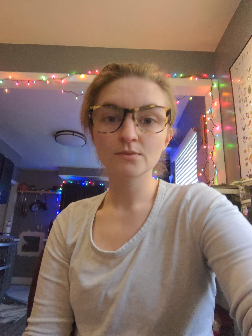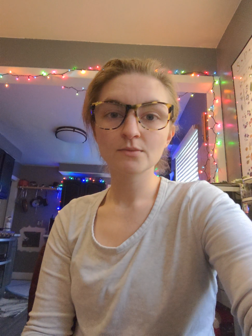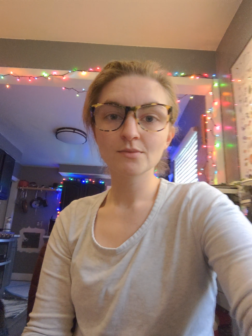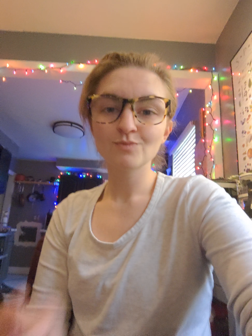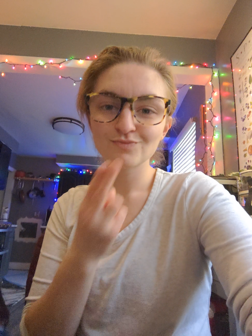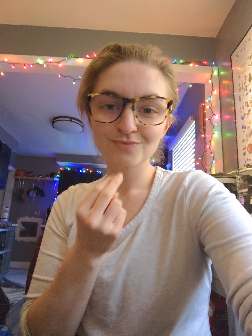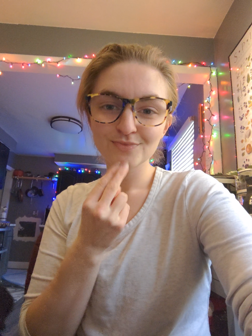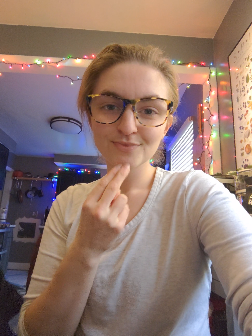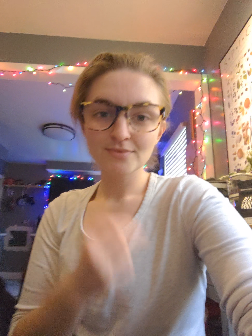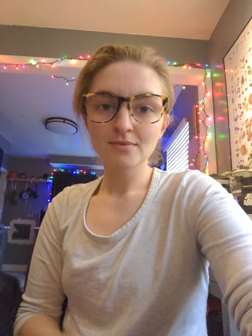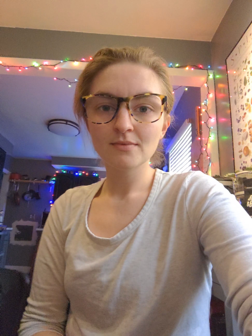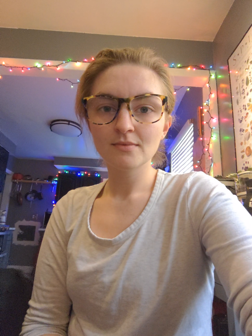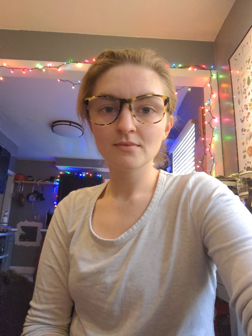cute